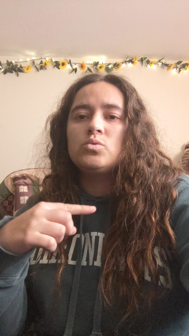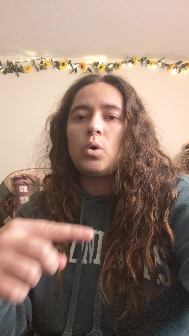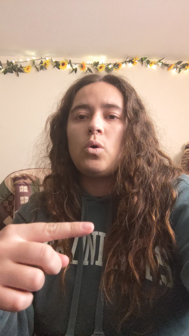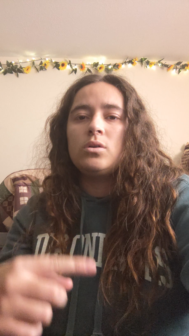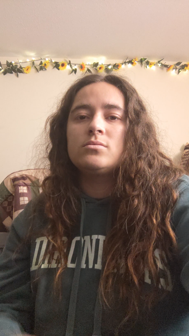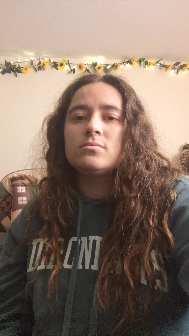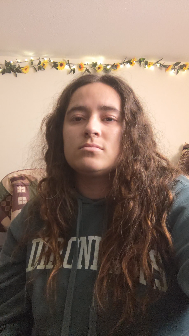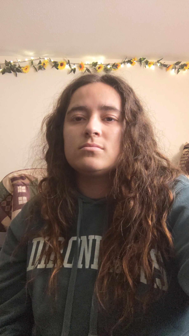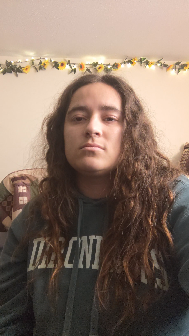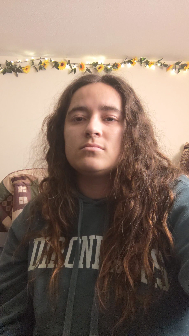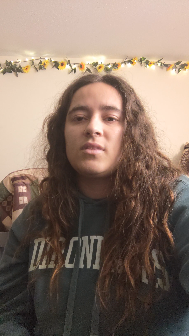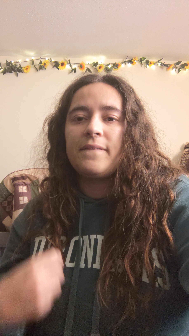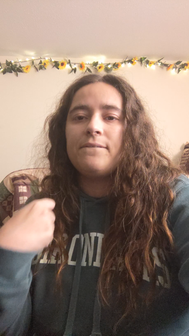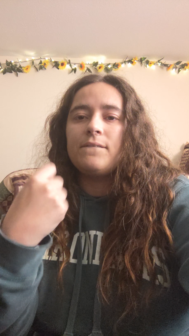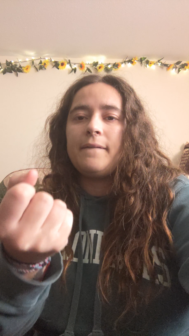drive